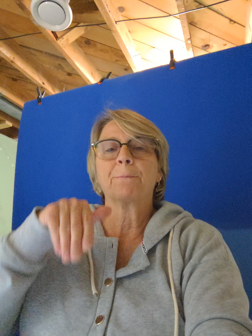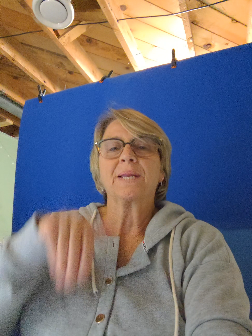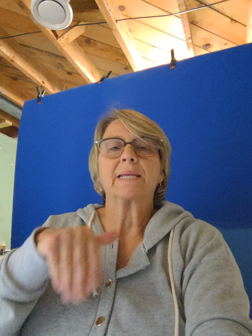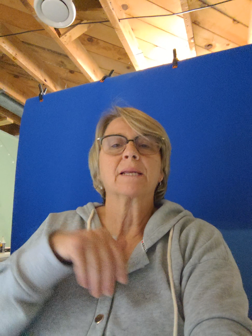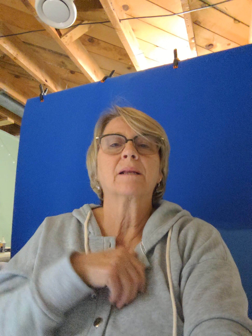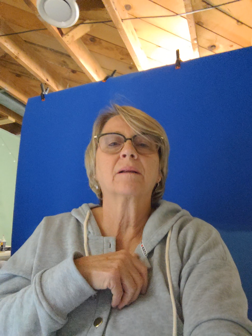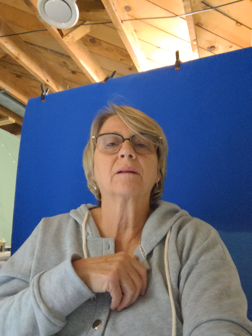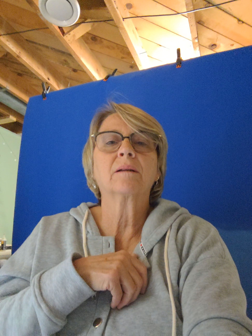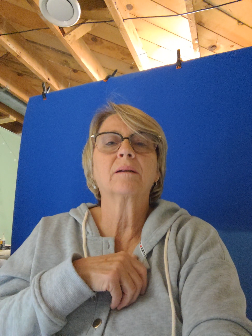puppy